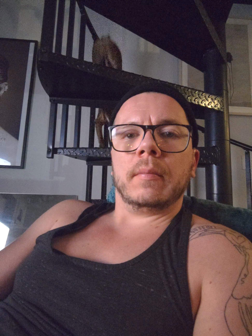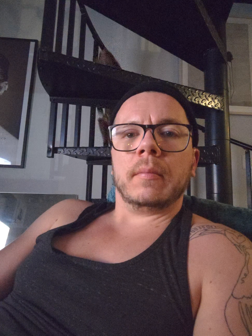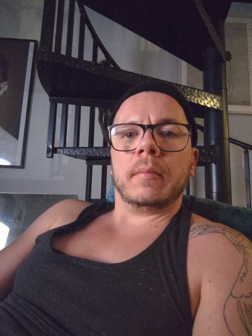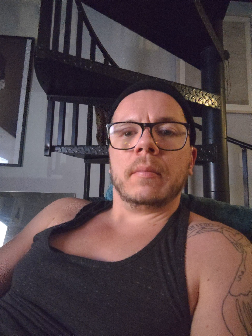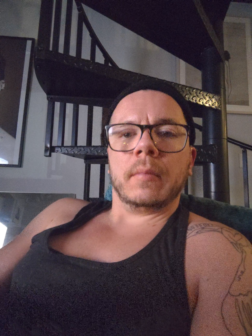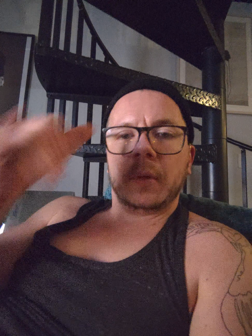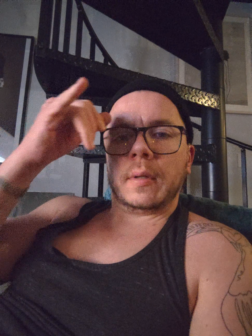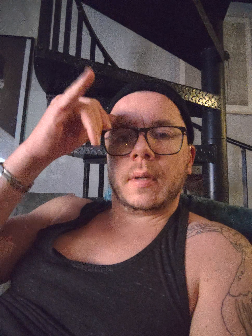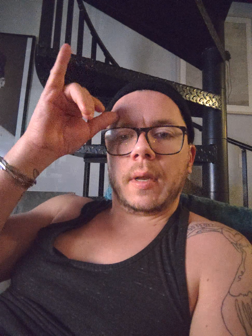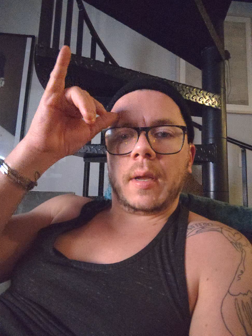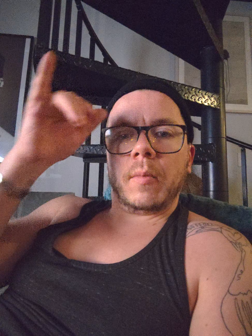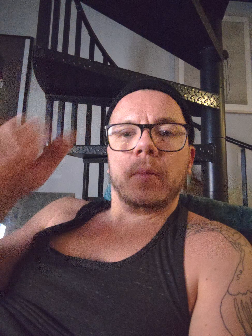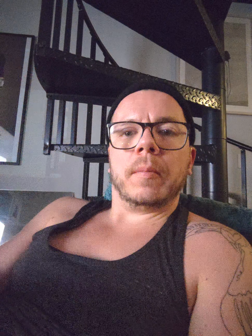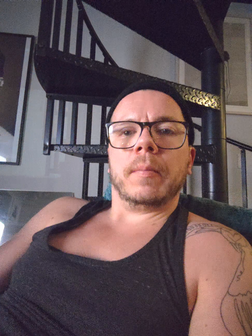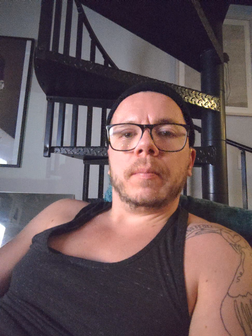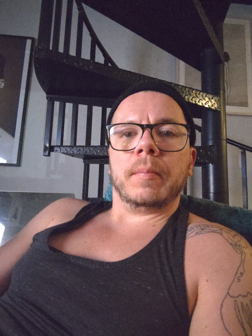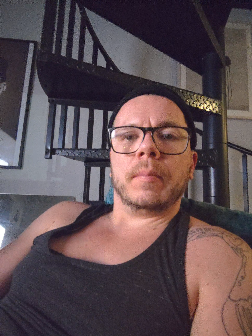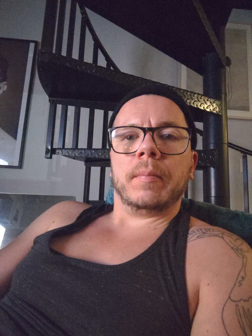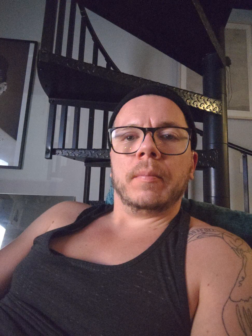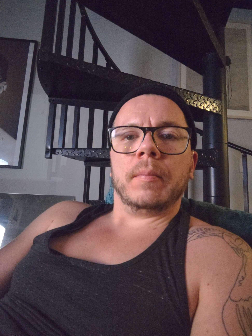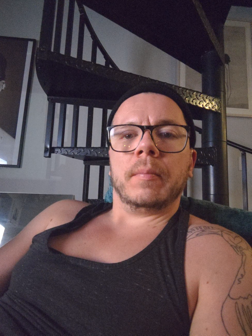cow